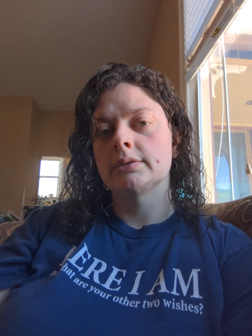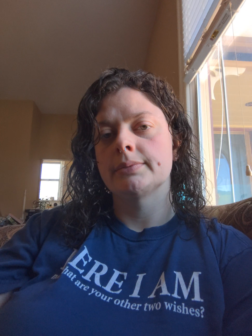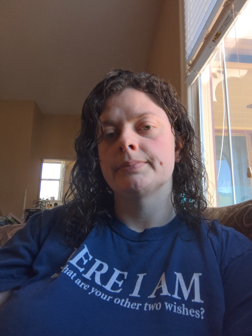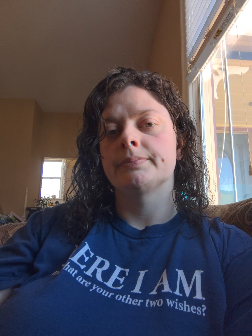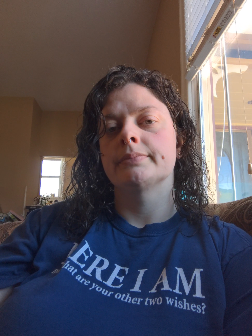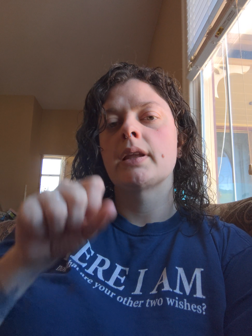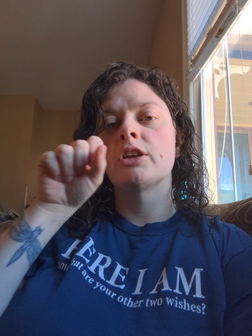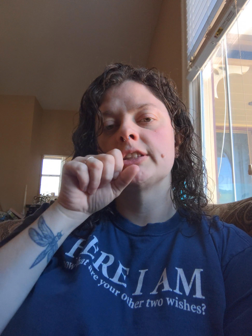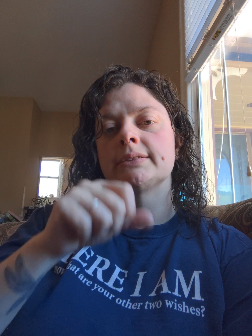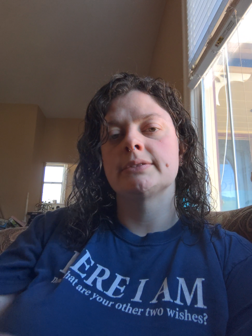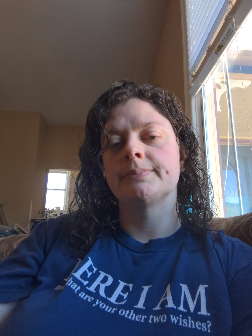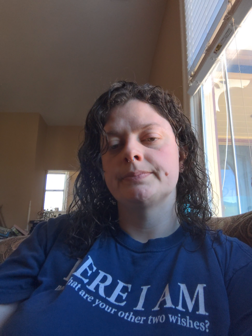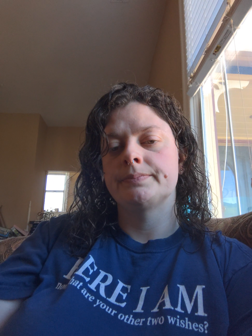carrot